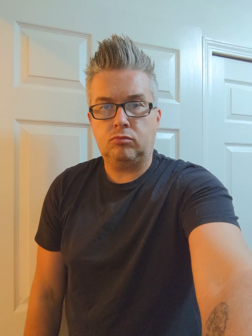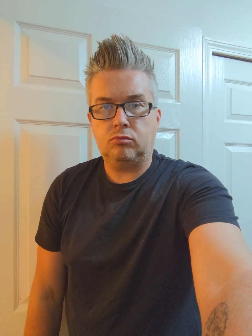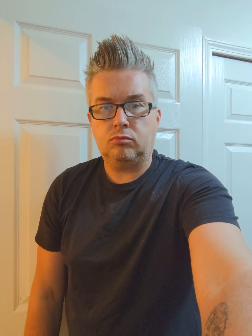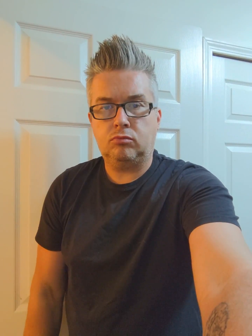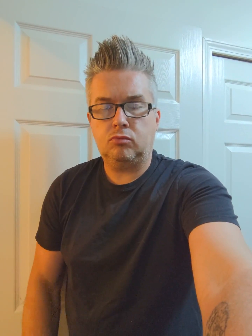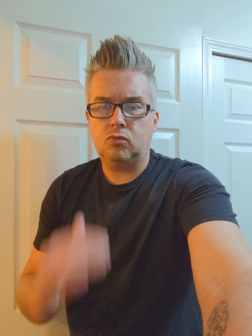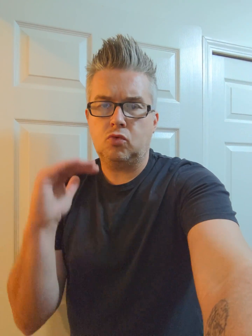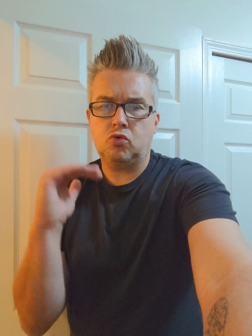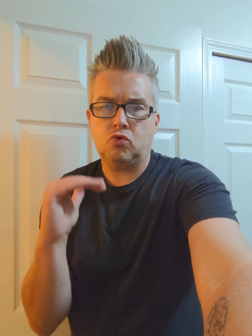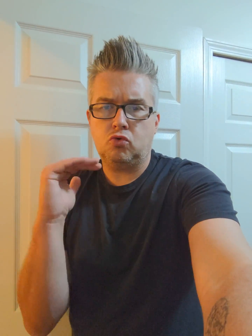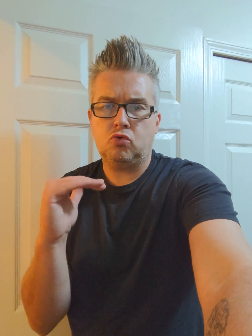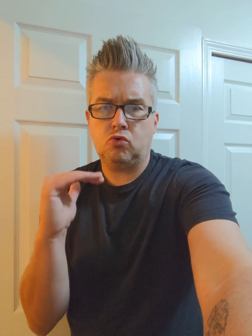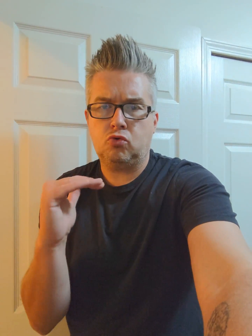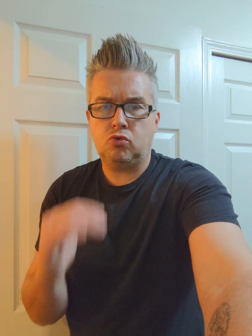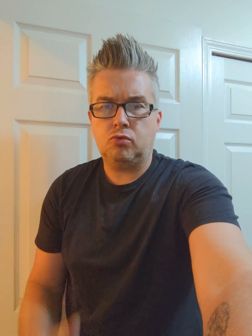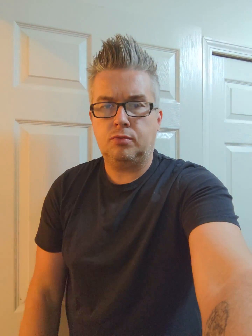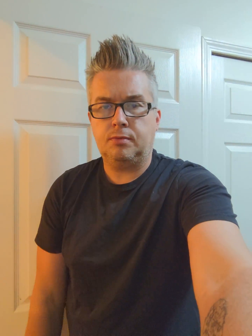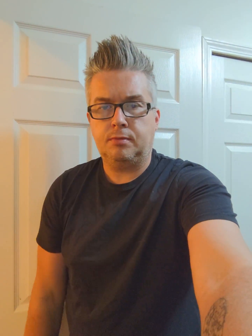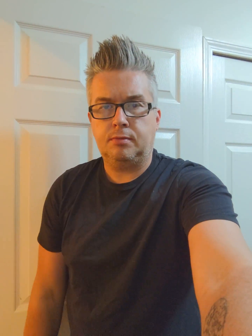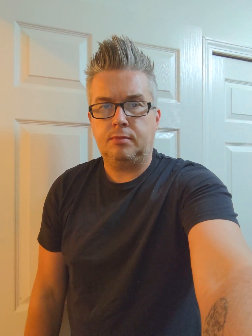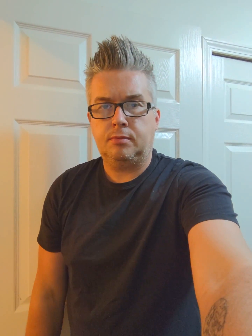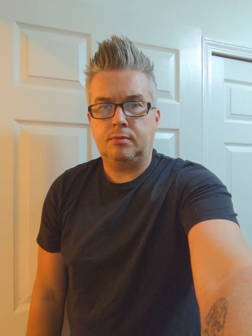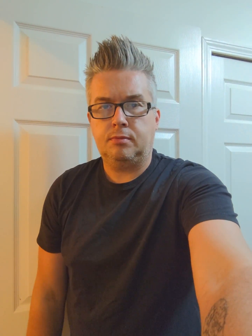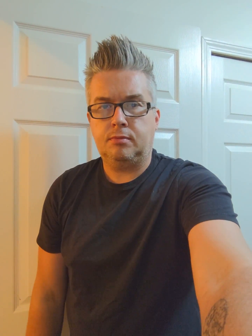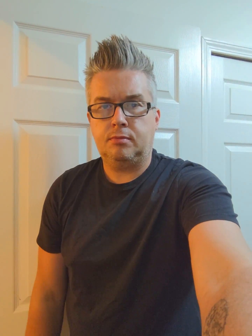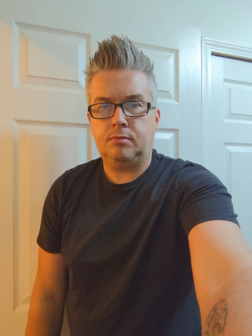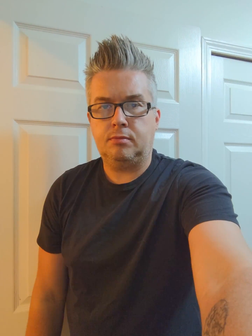little